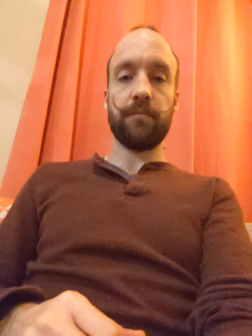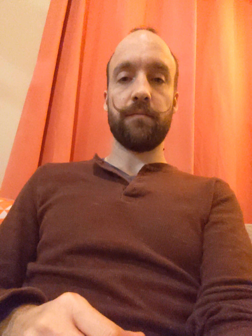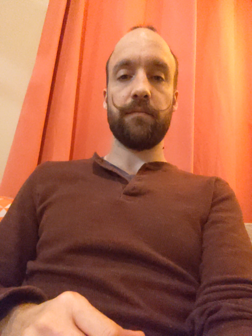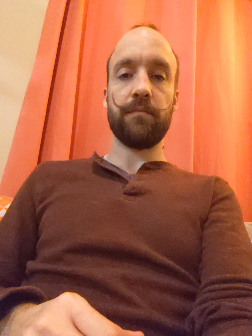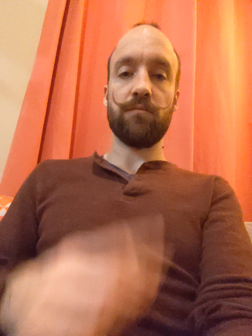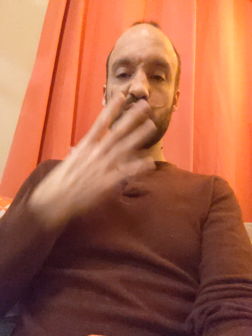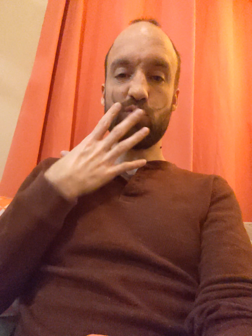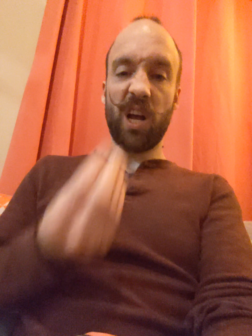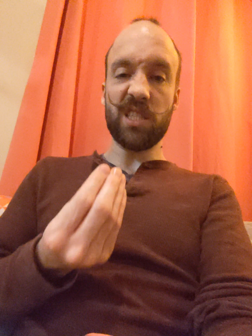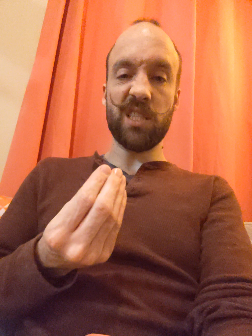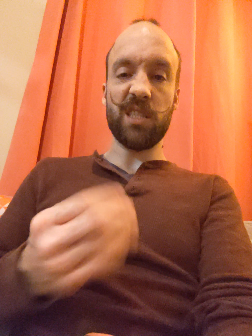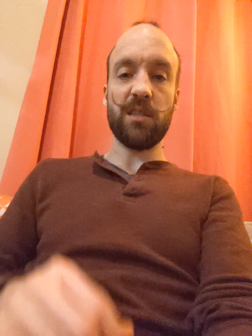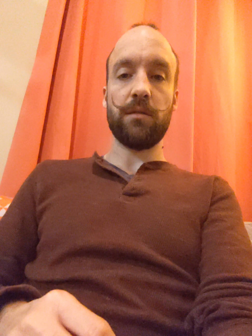wet